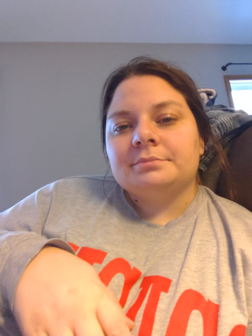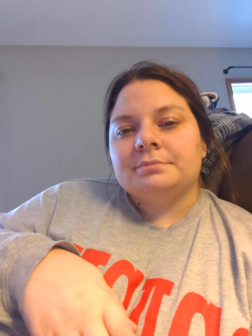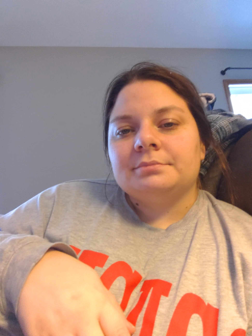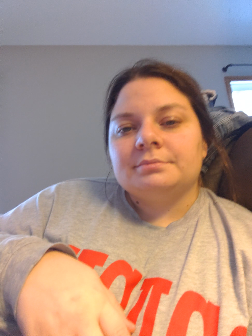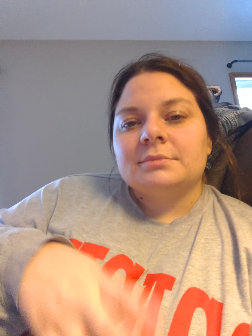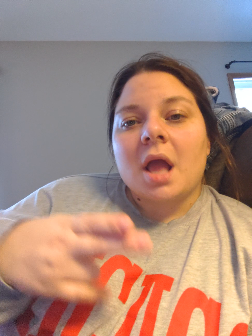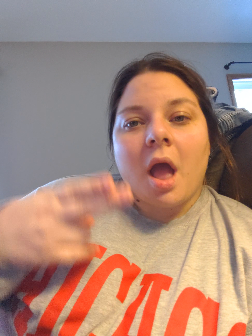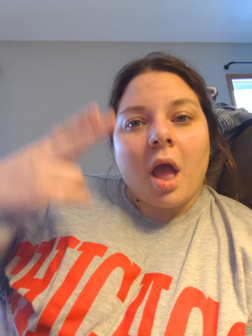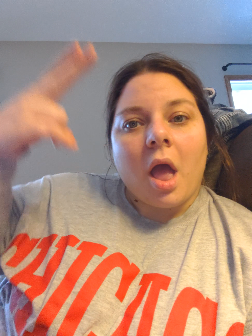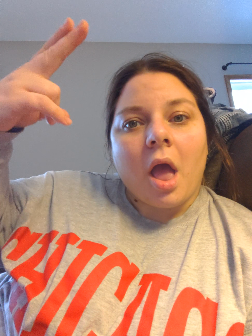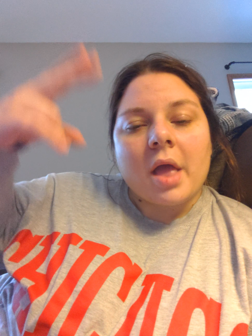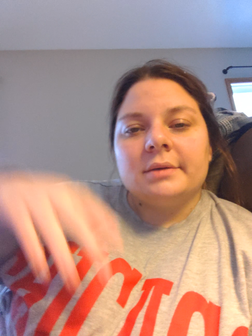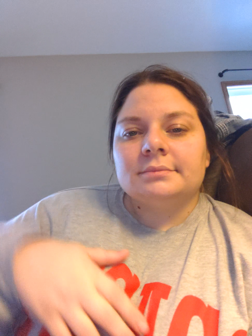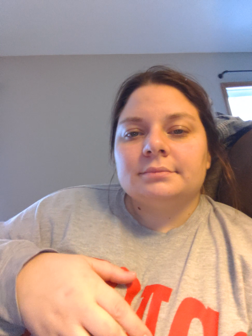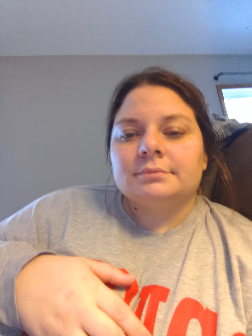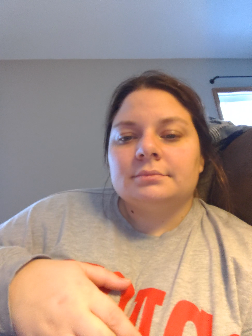high